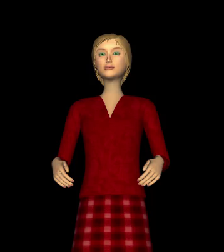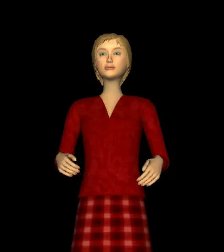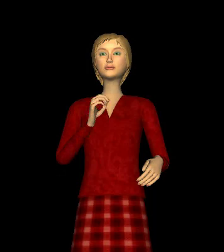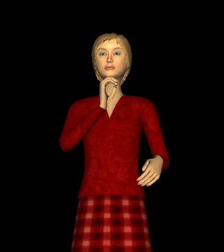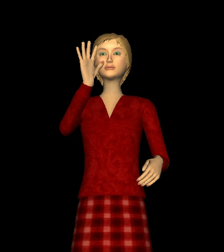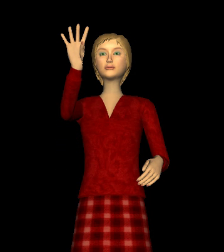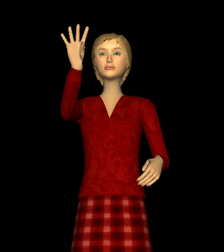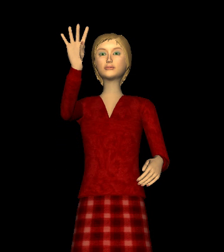يرسل